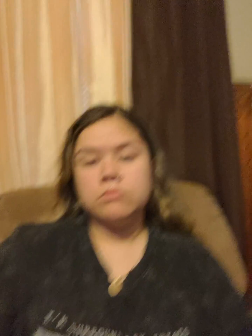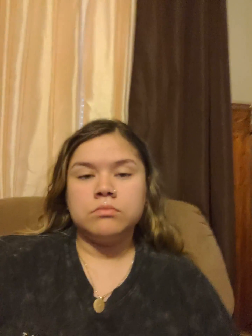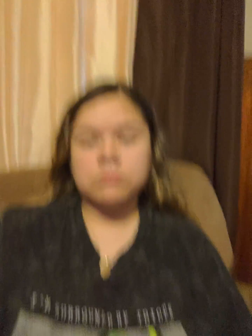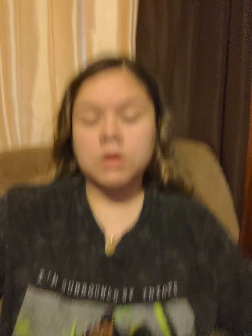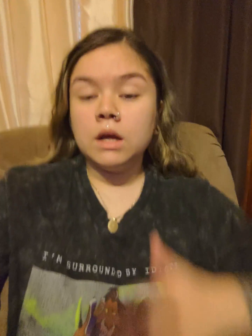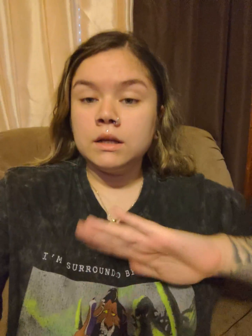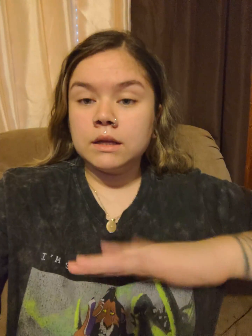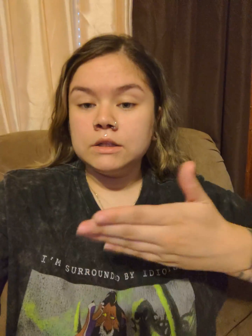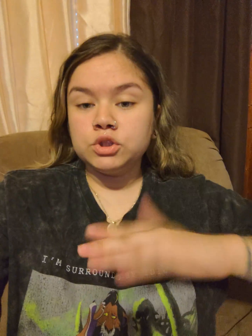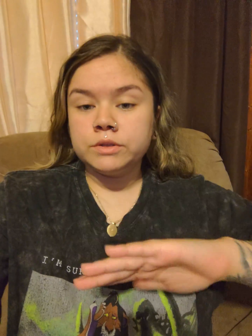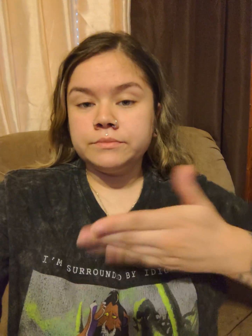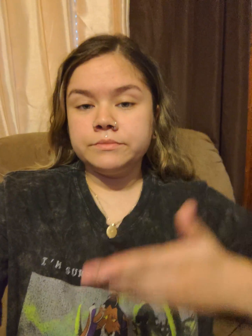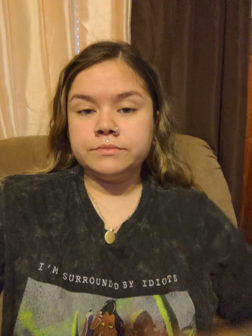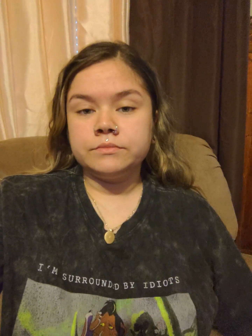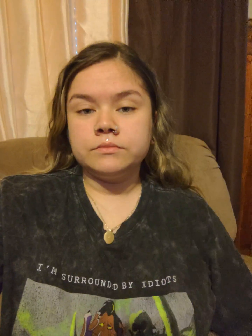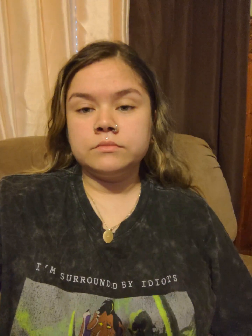kitchen